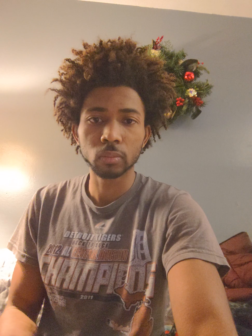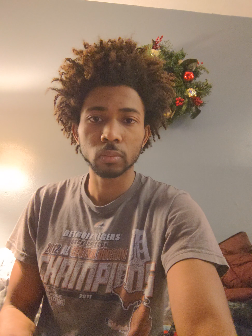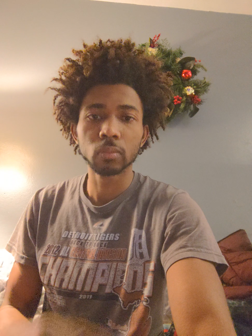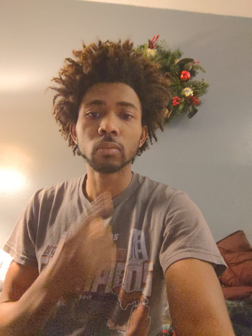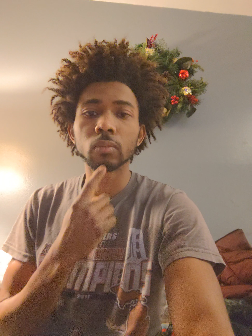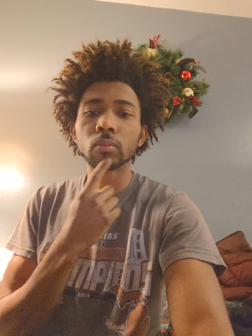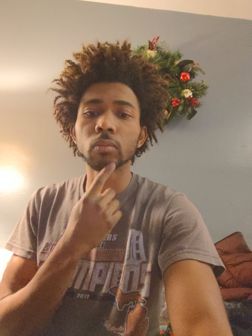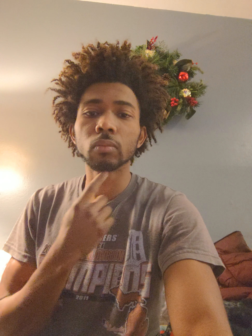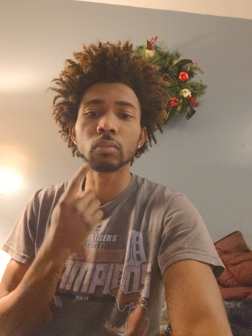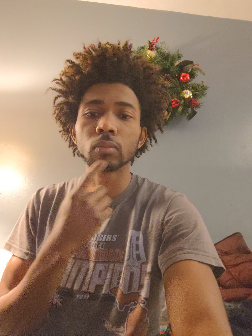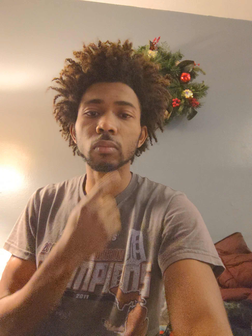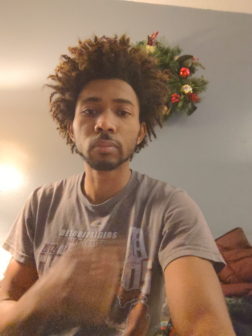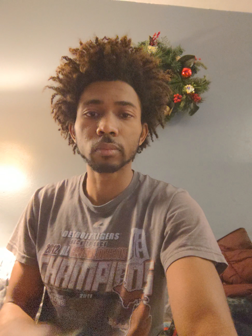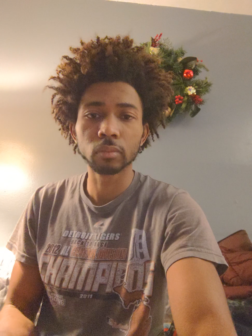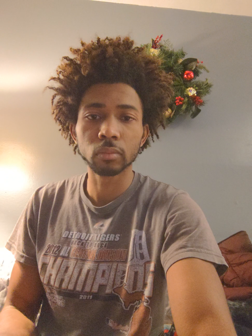chin